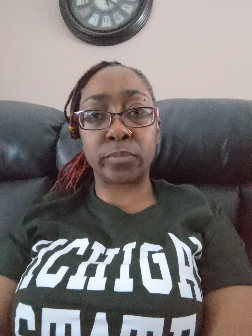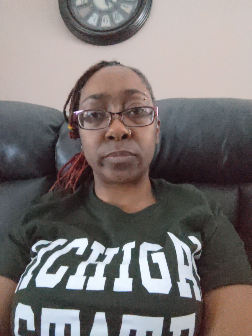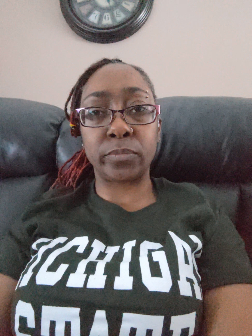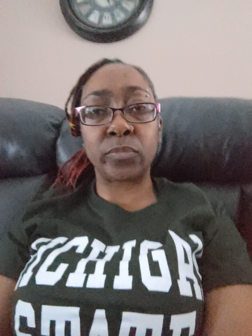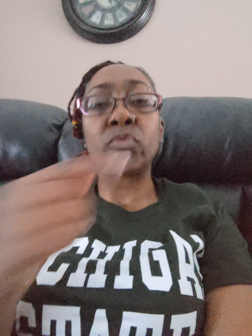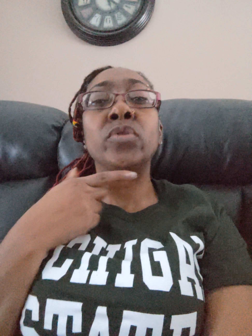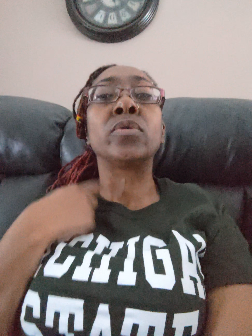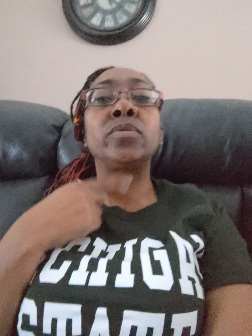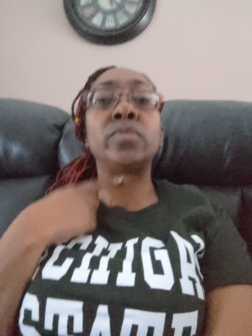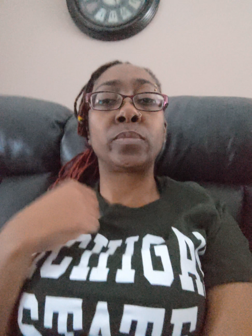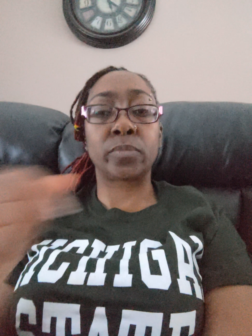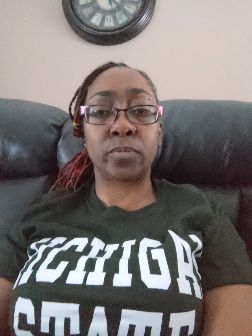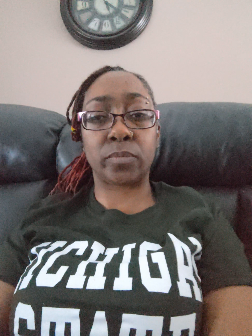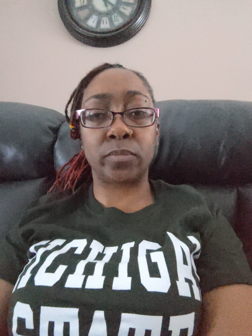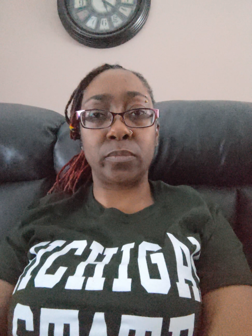thirsty